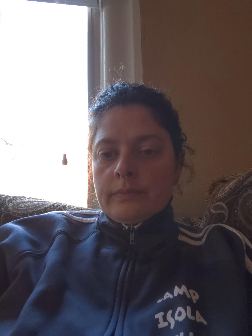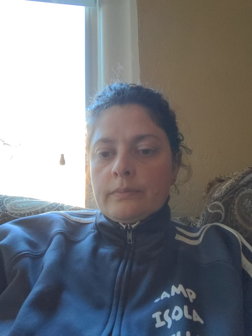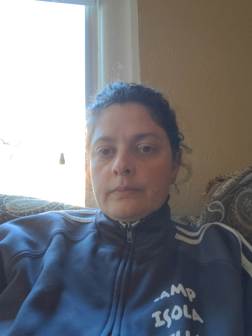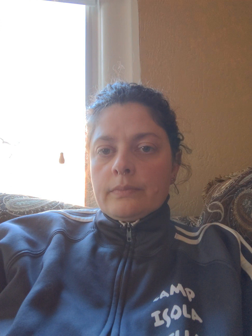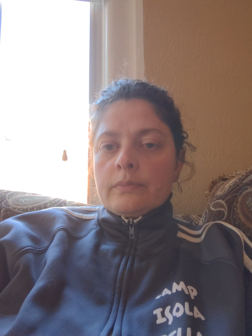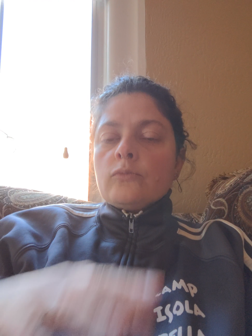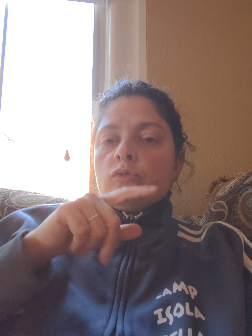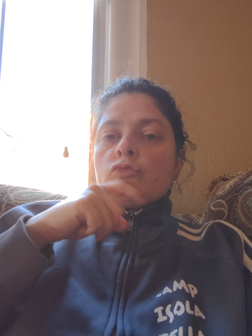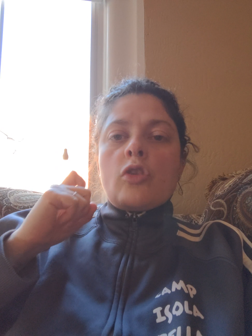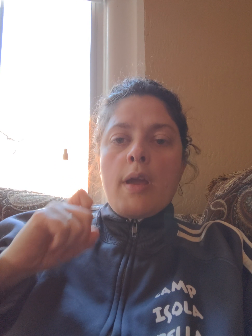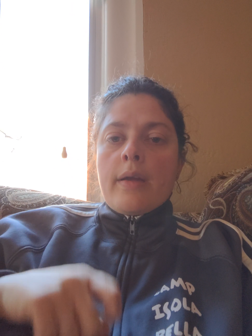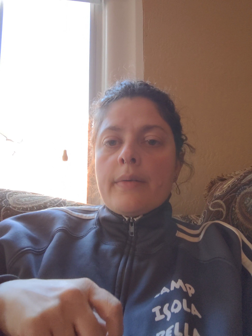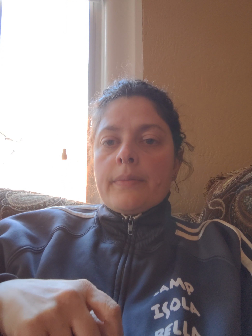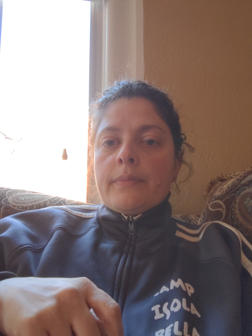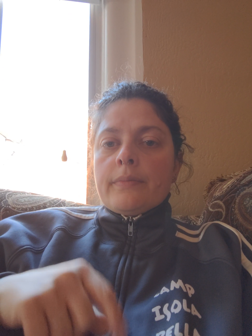dry